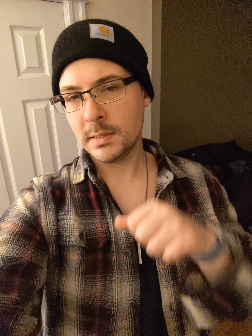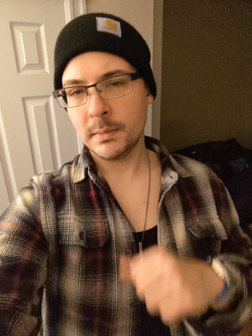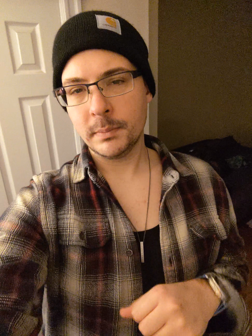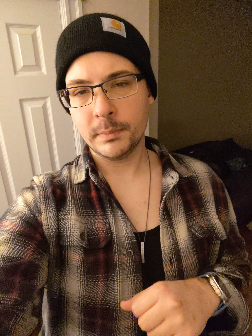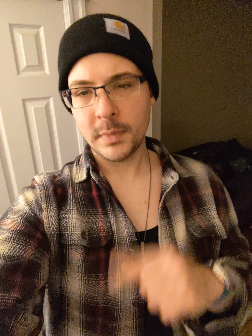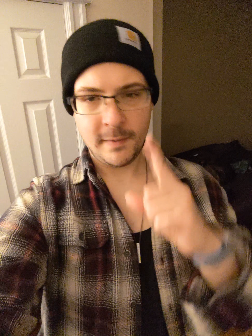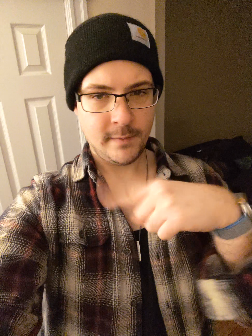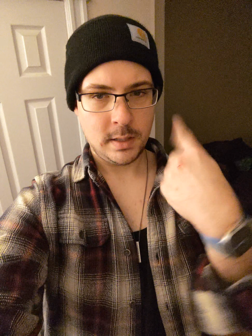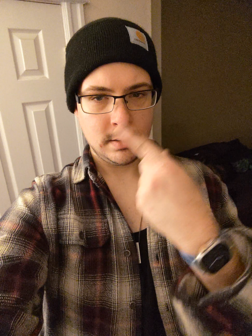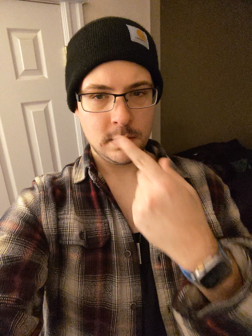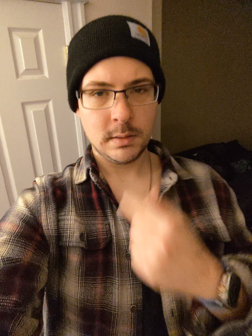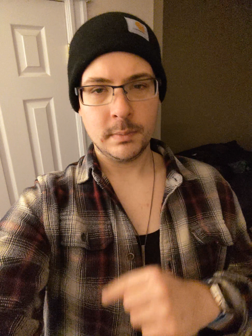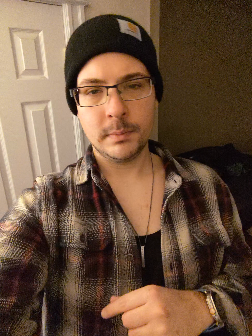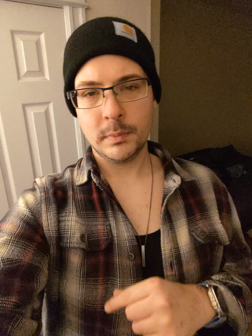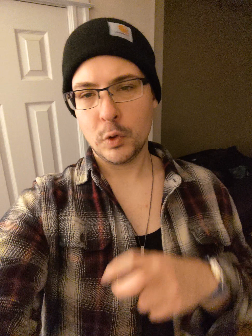face